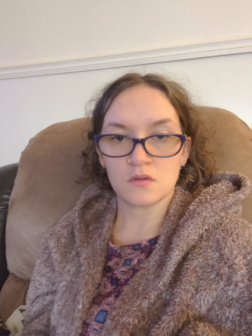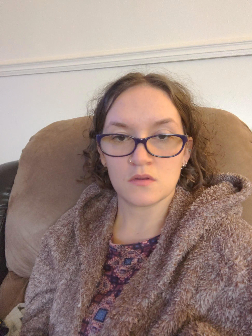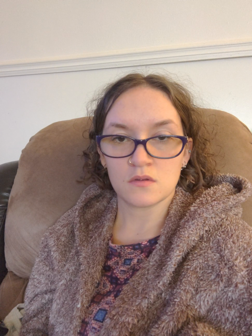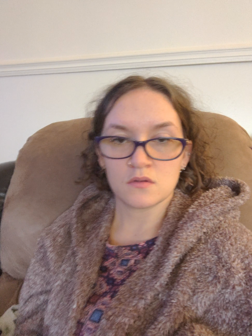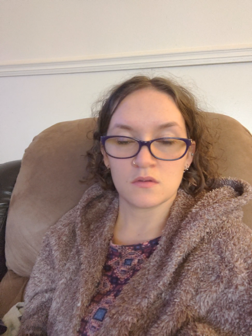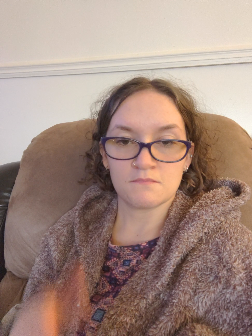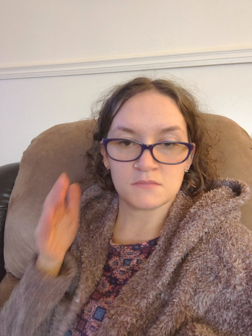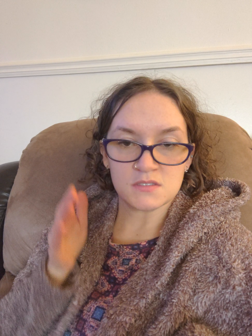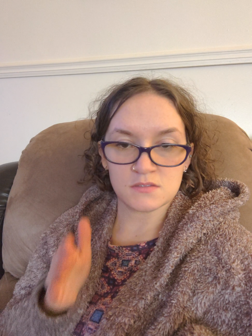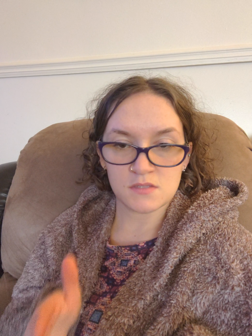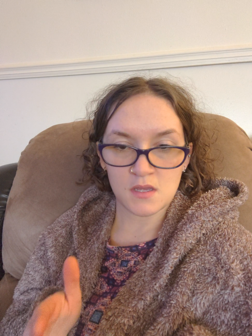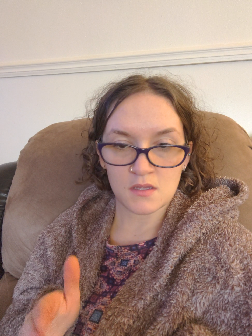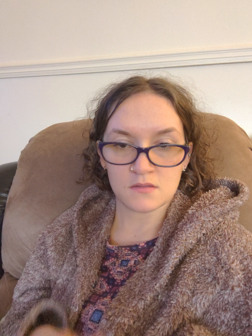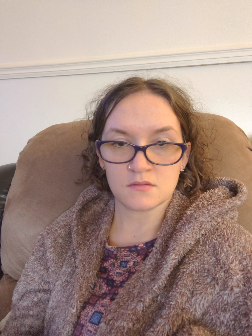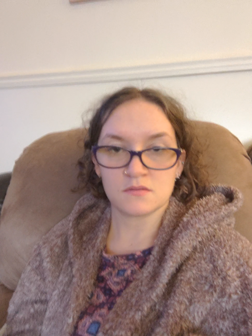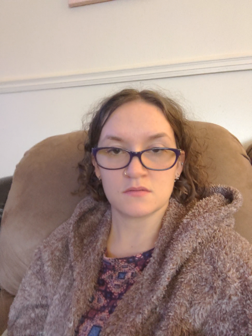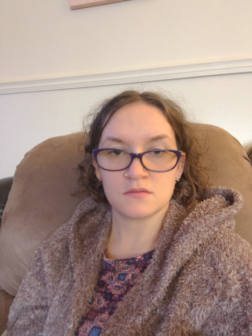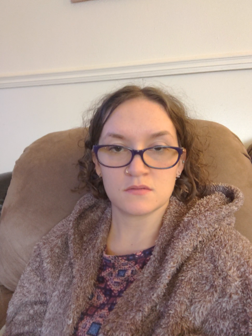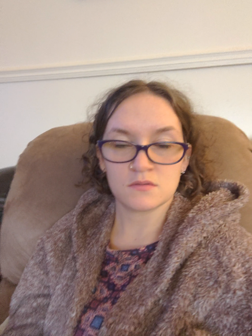beside